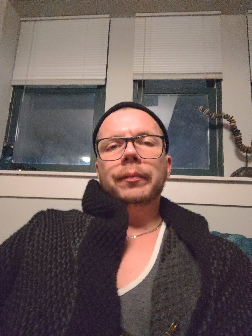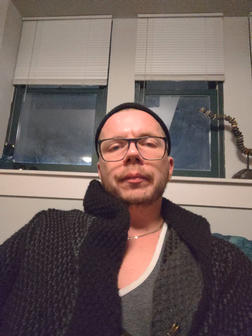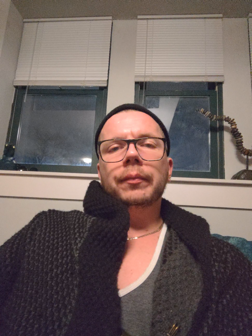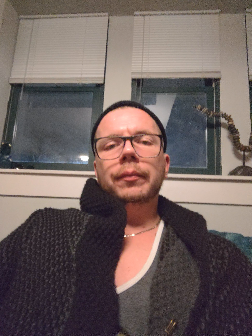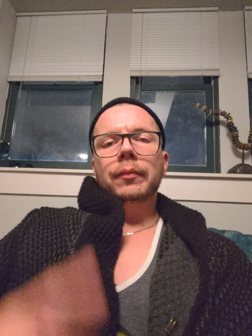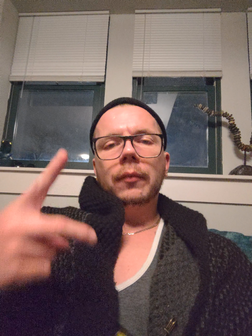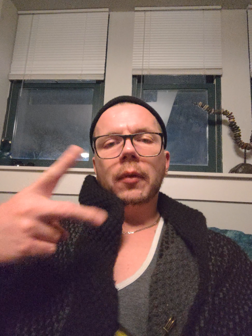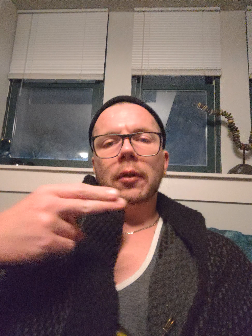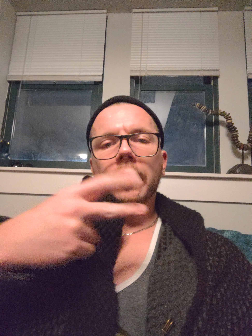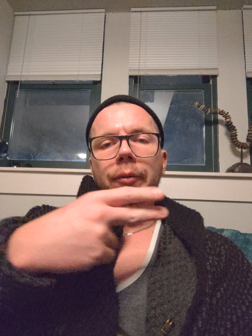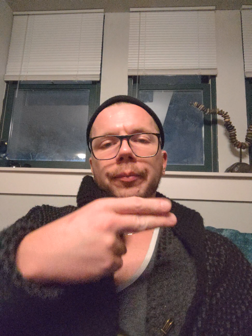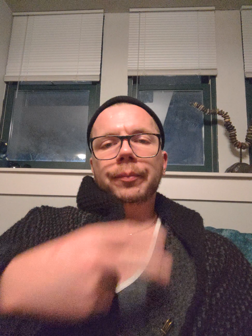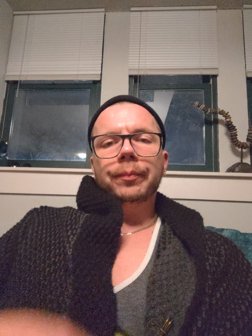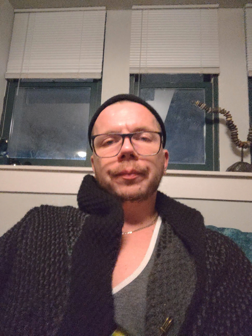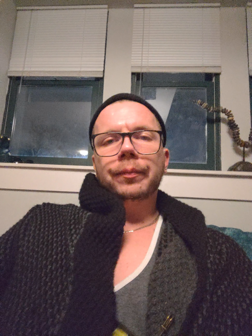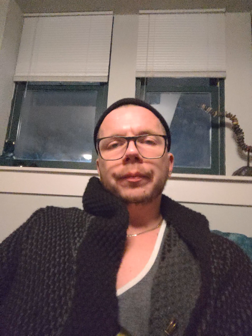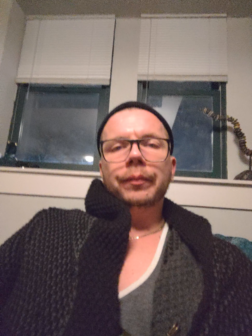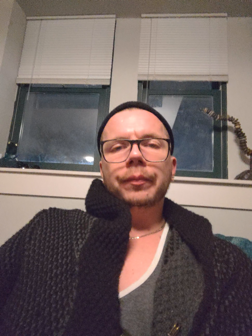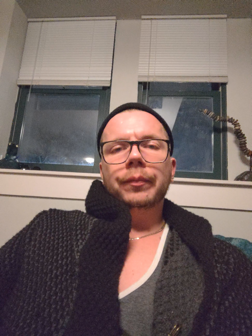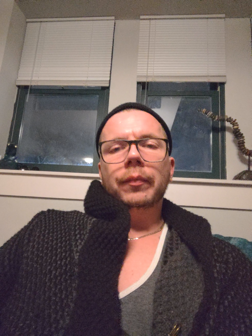scissors